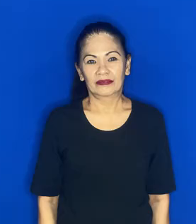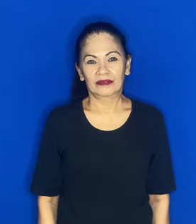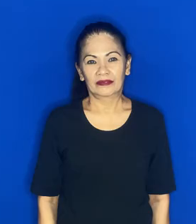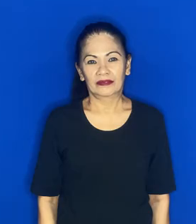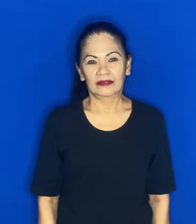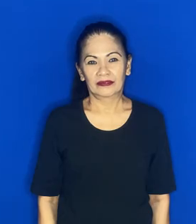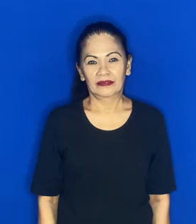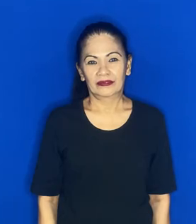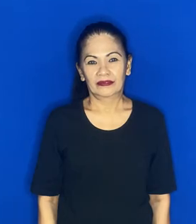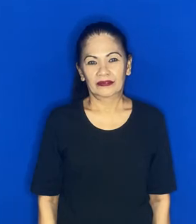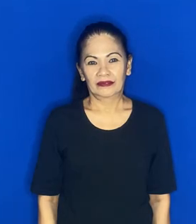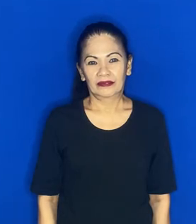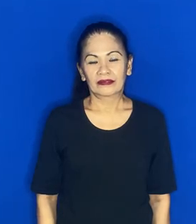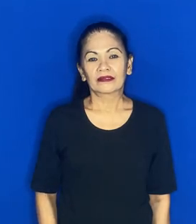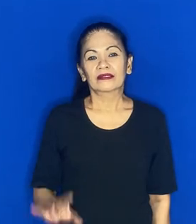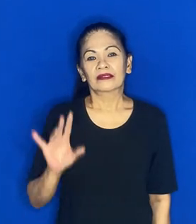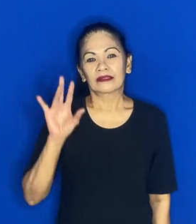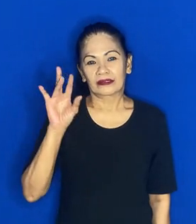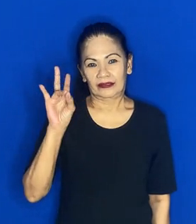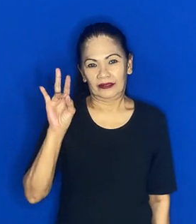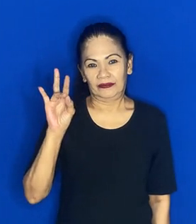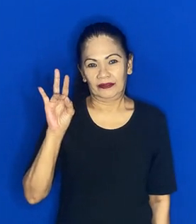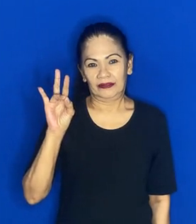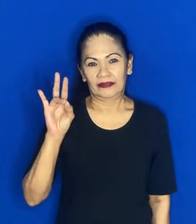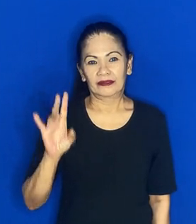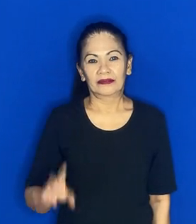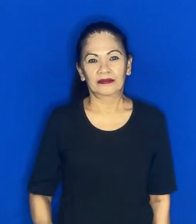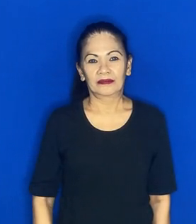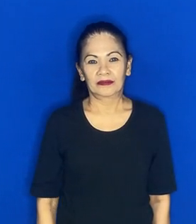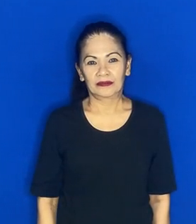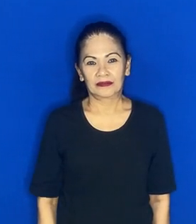seven